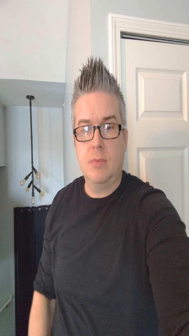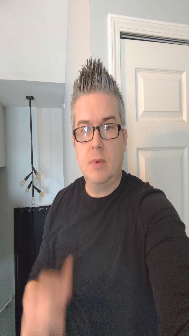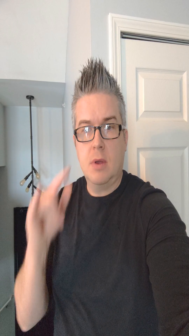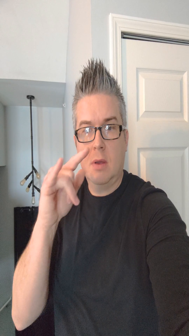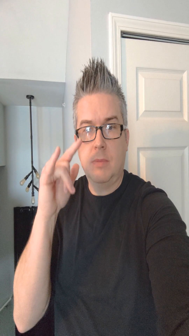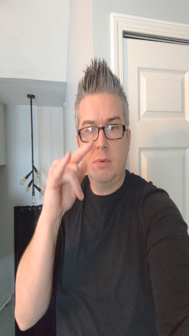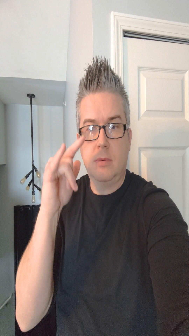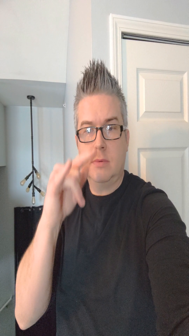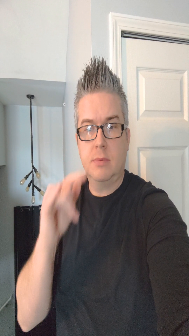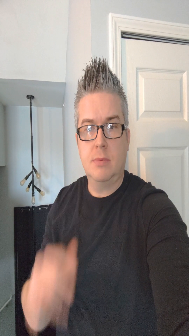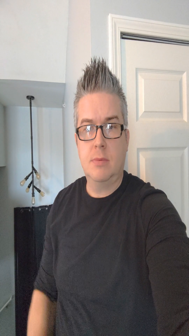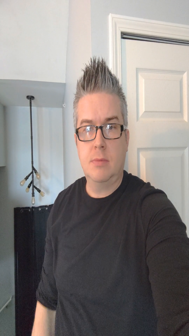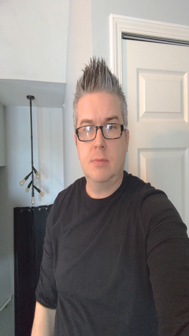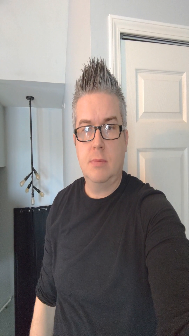airplane